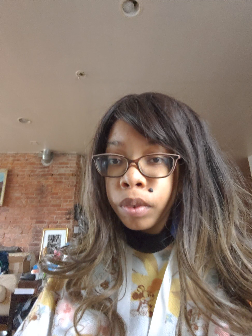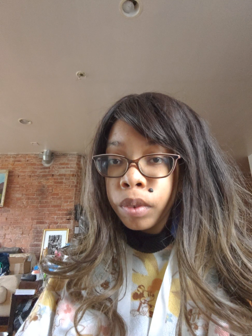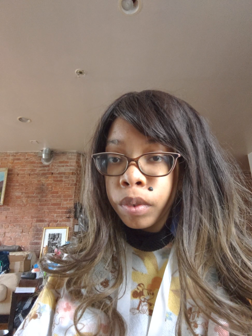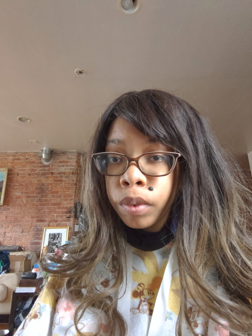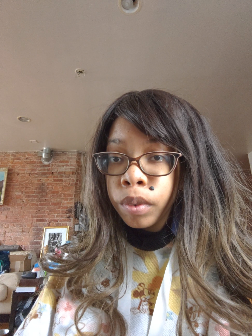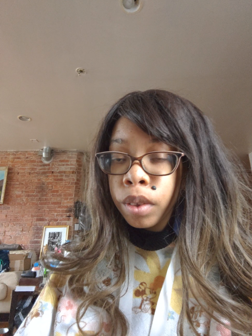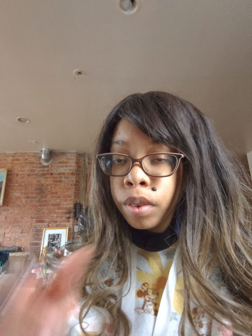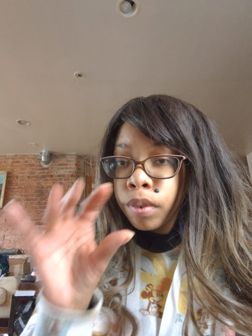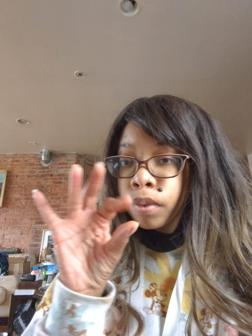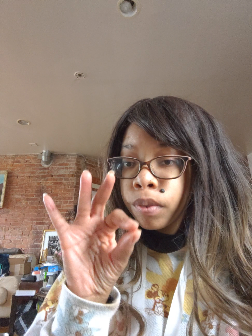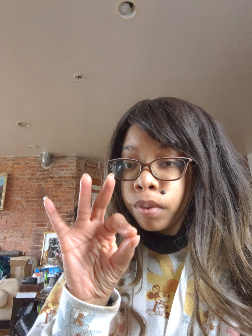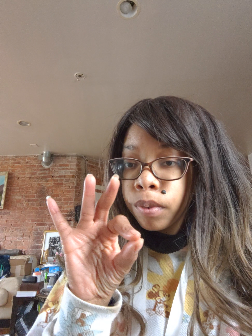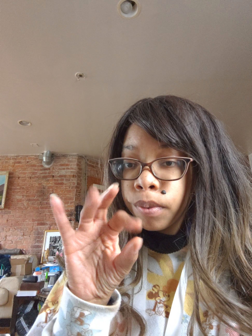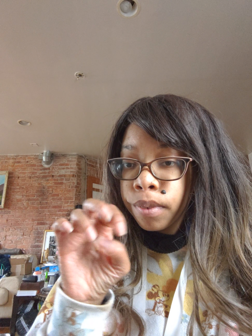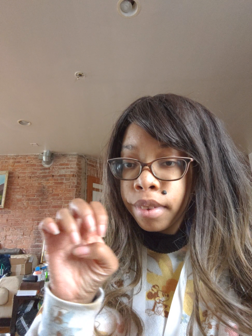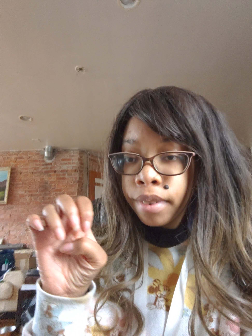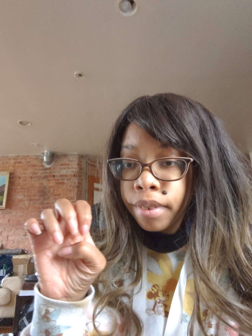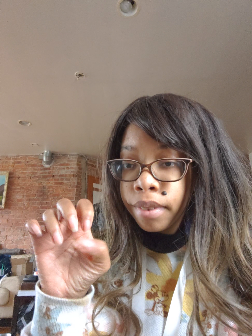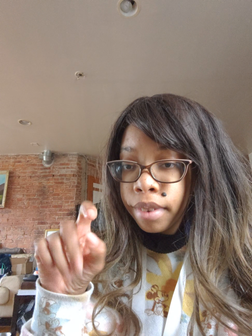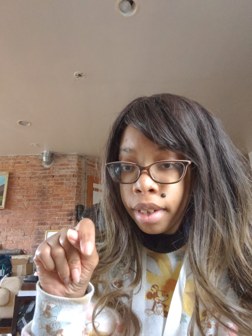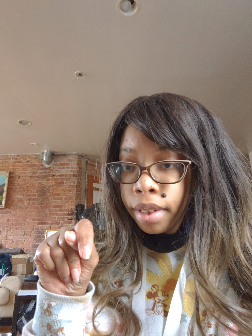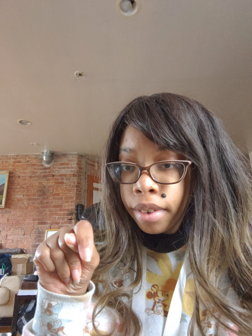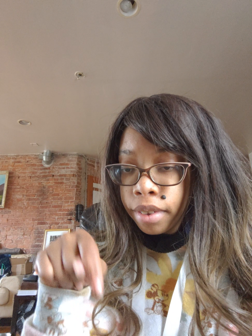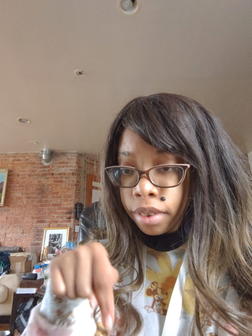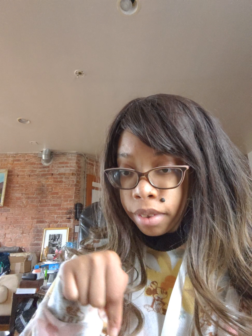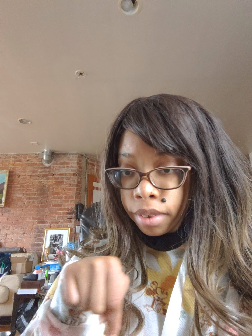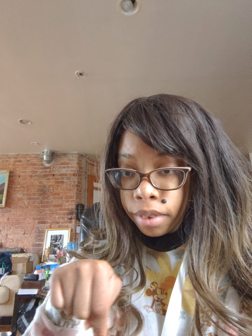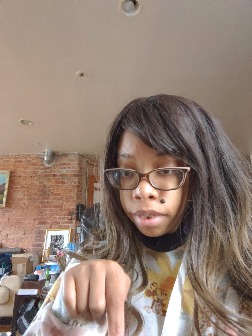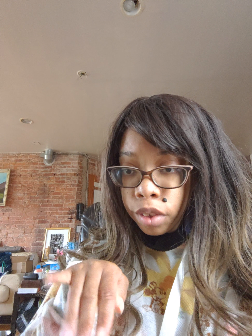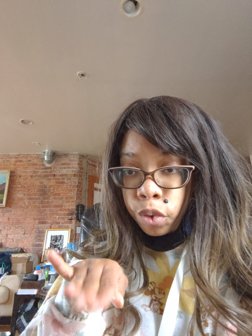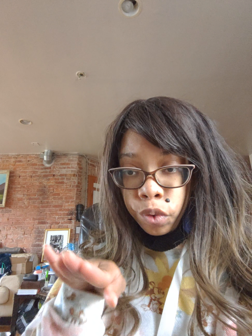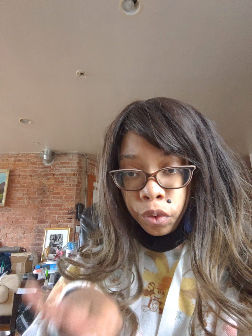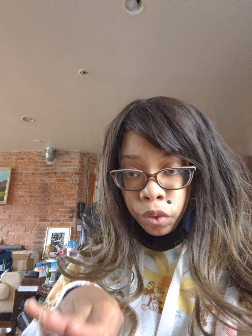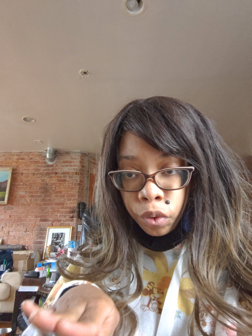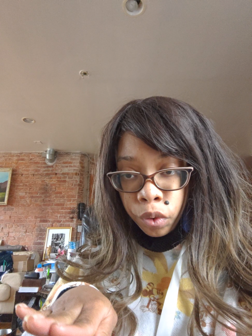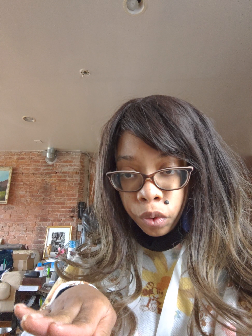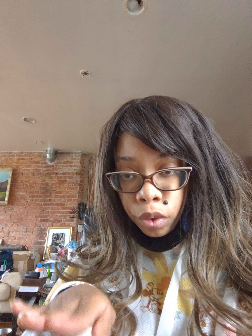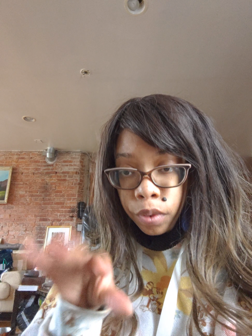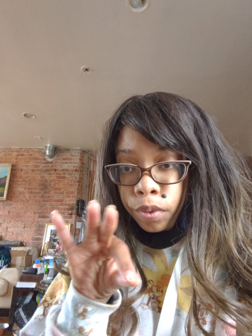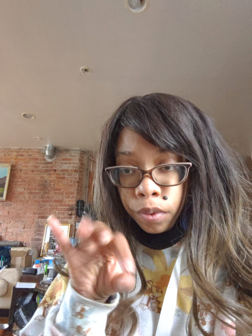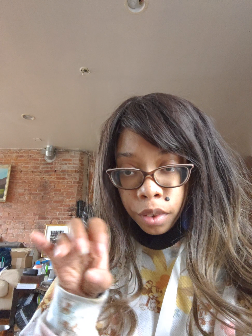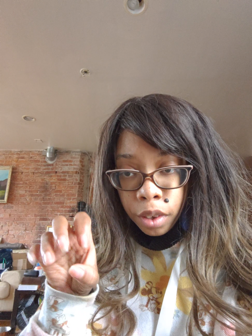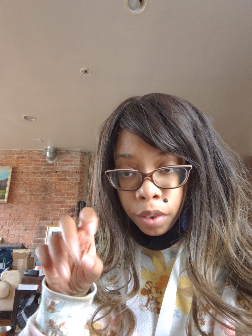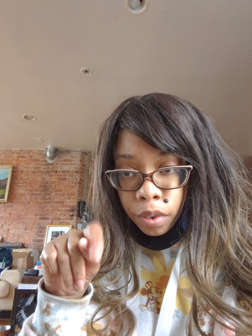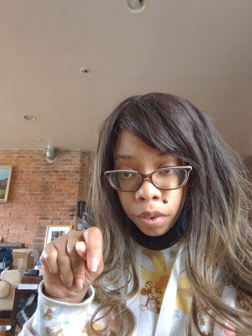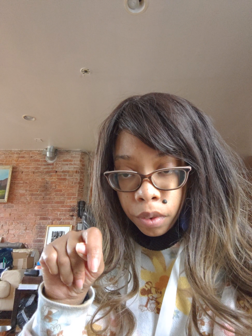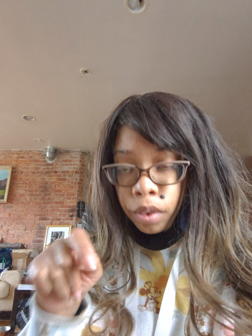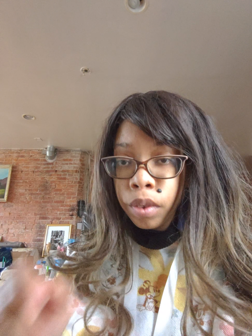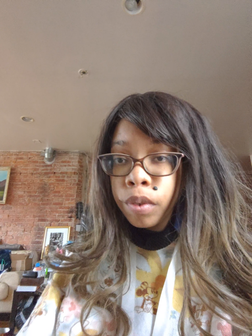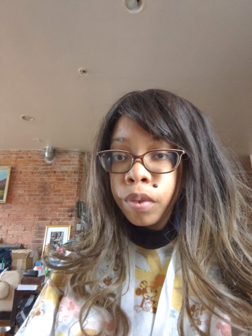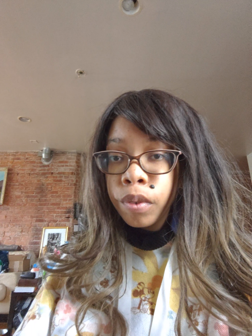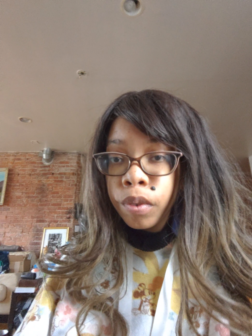feet